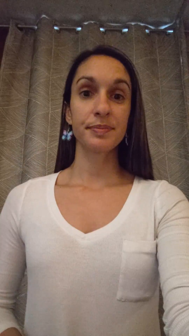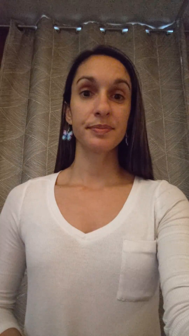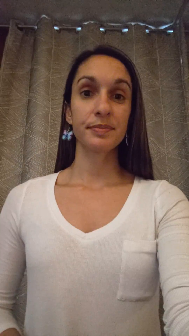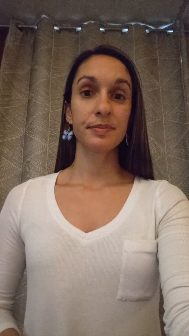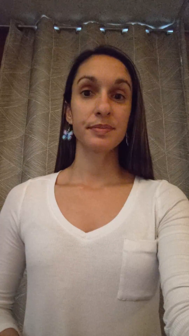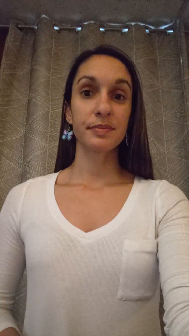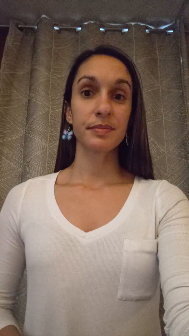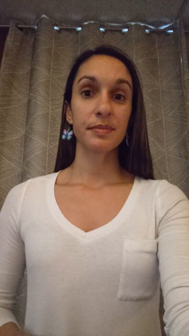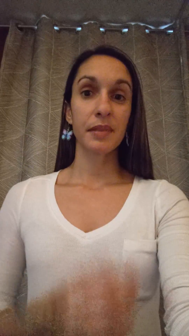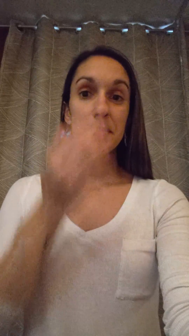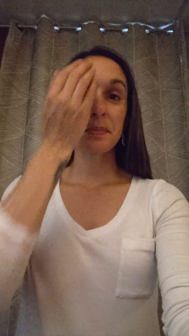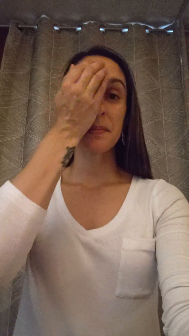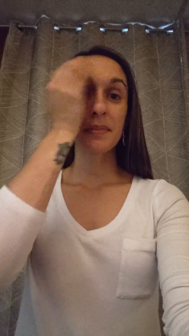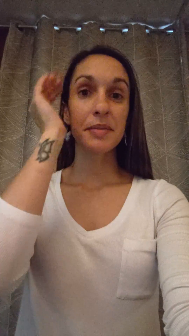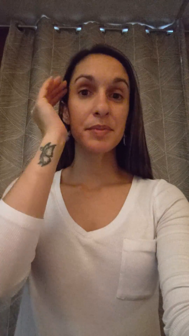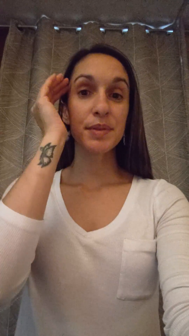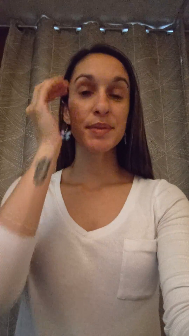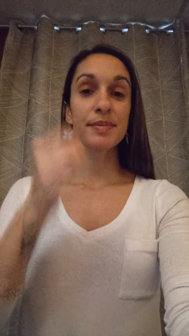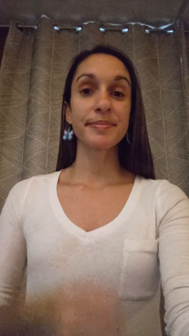peekaboo